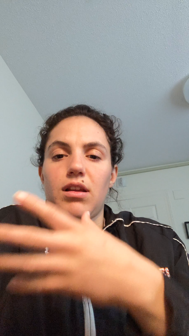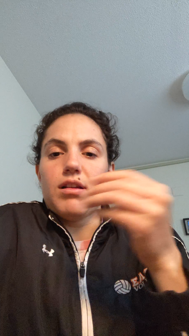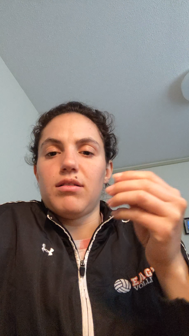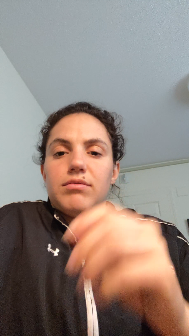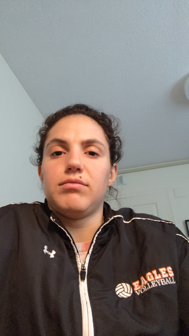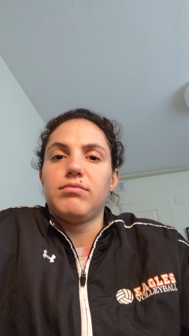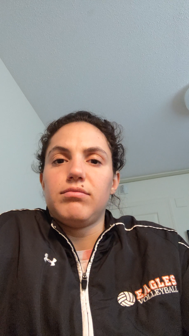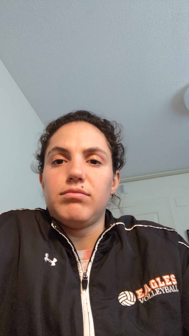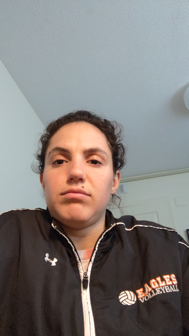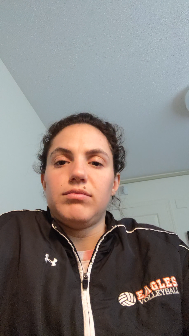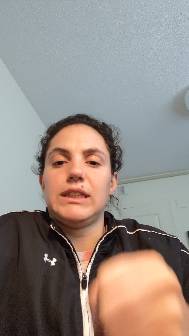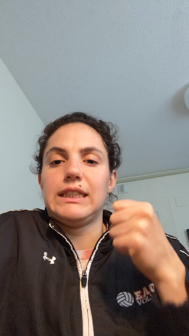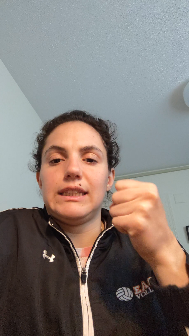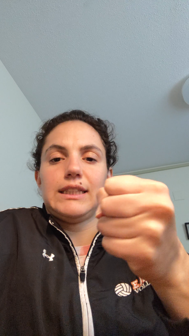hit